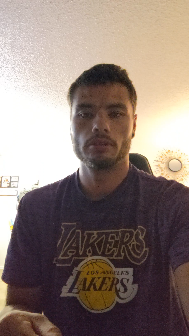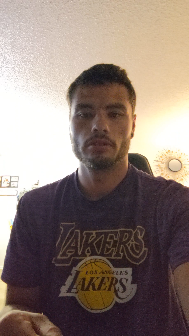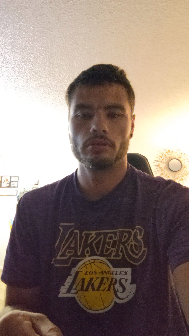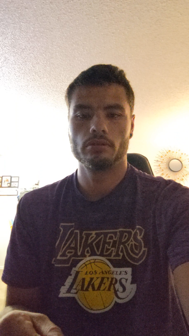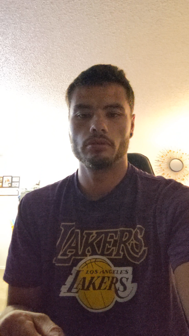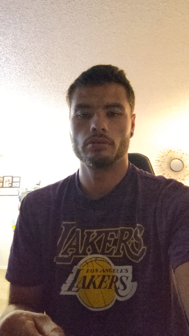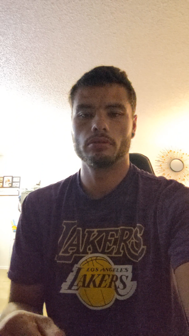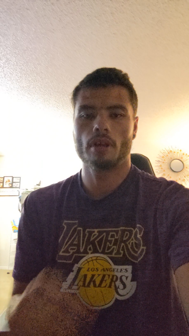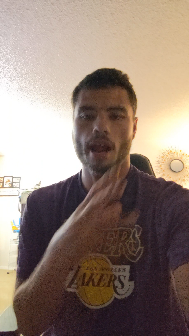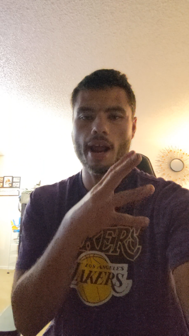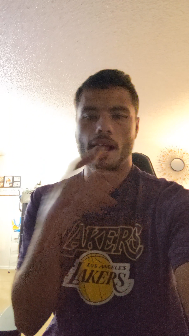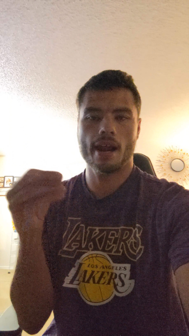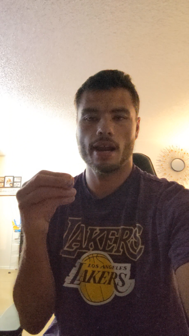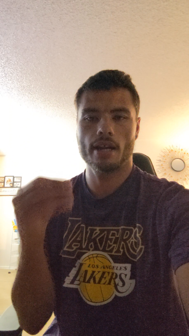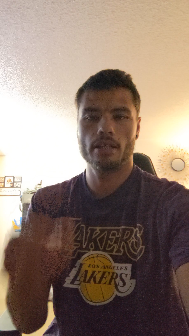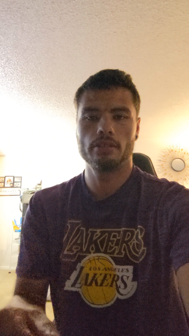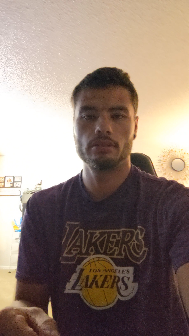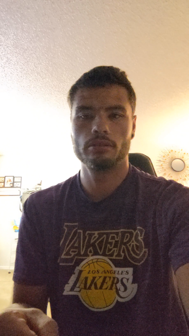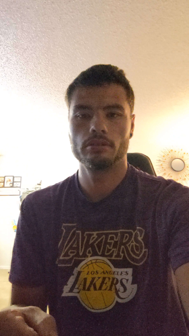and